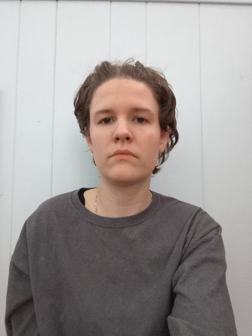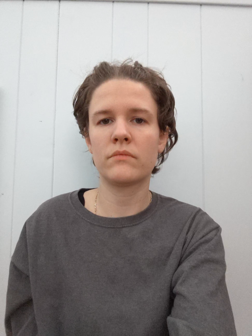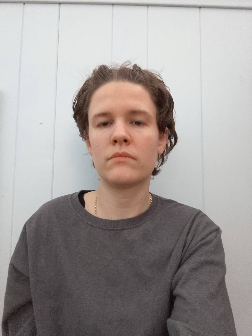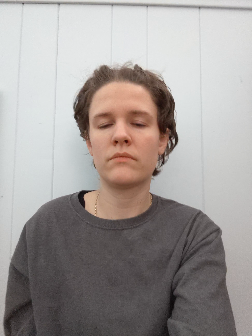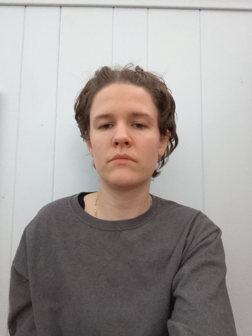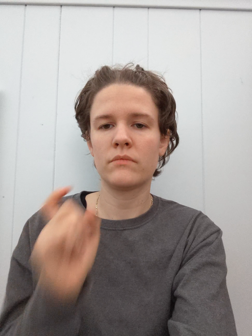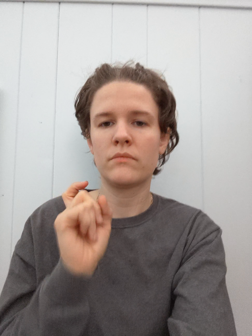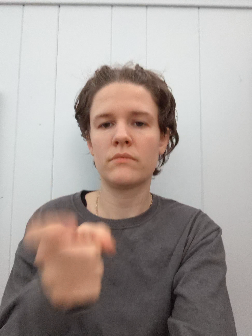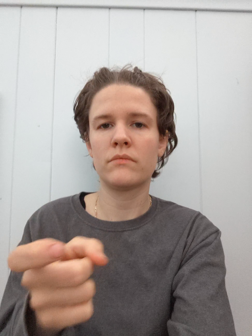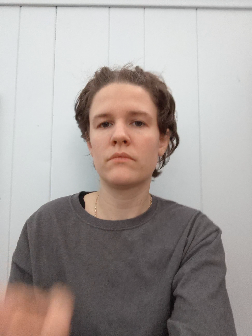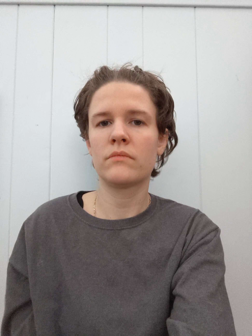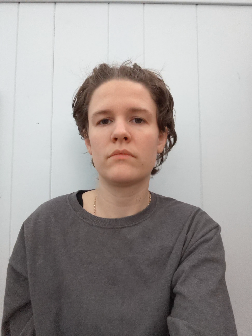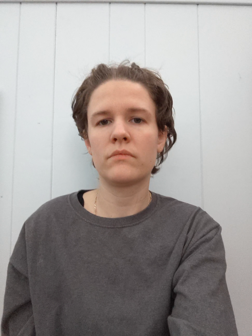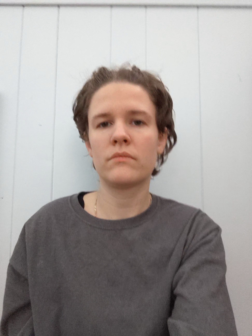give